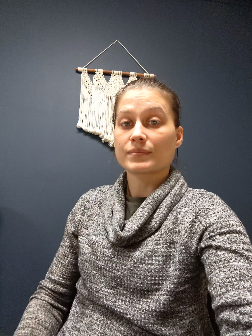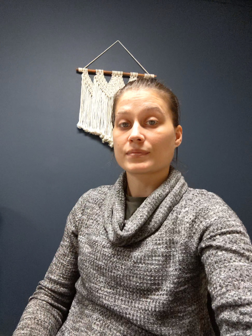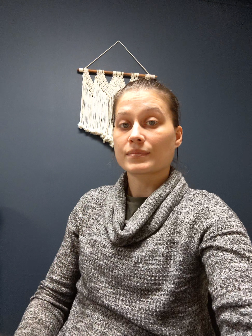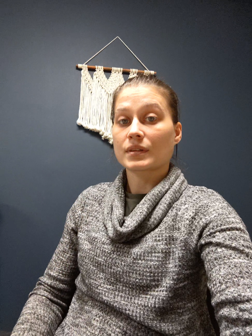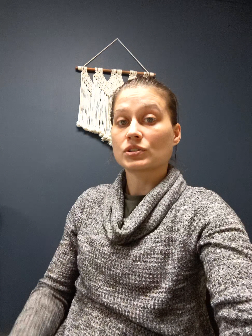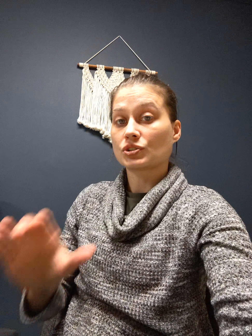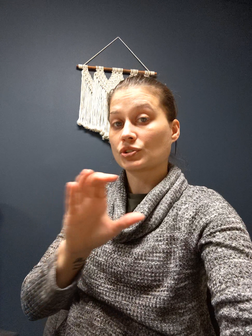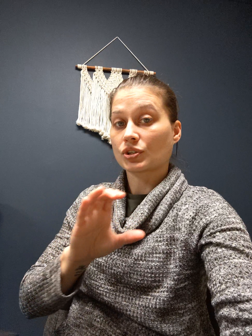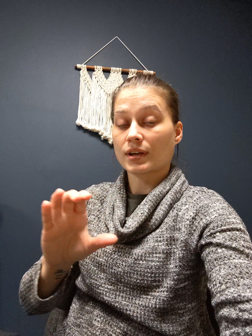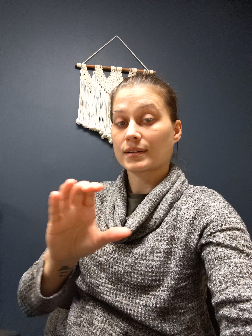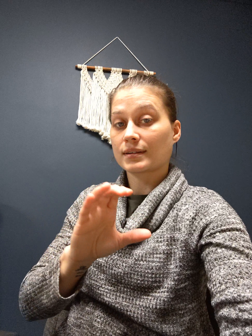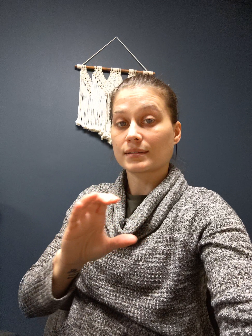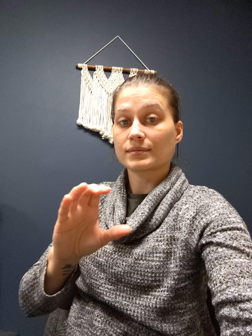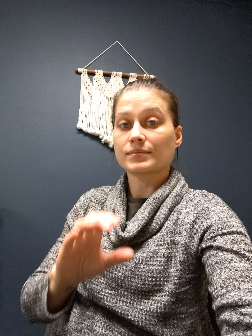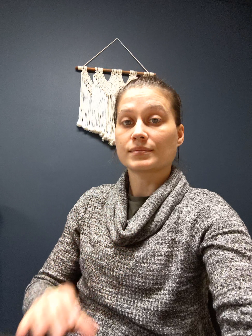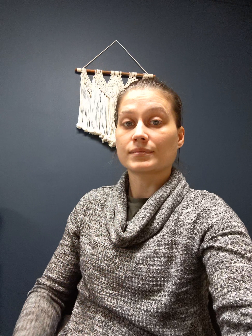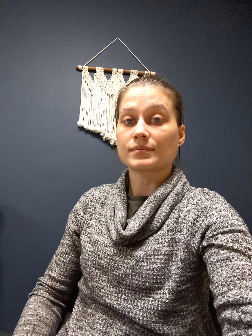chocolate